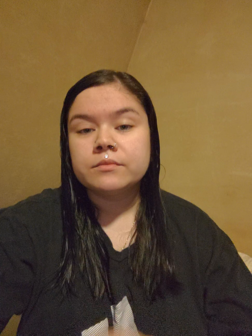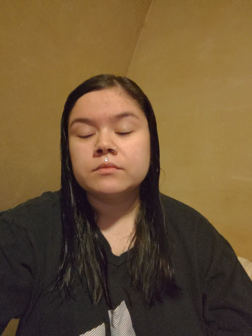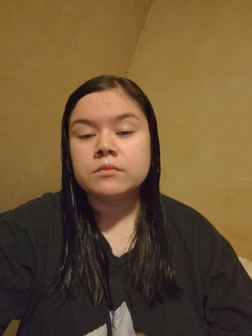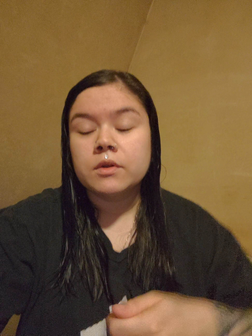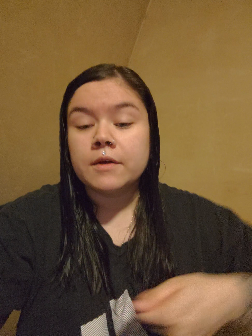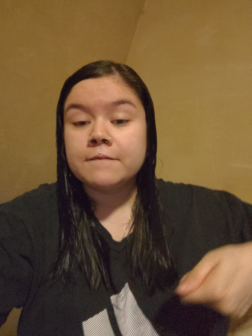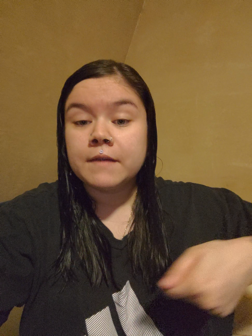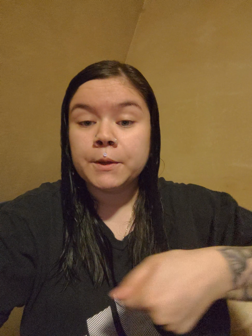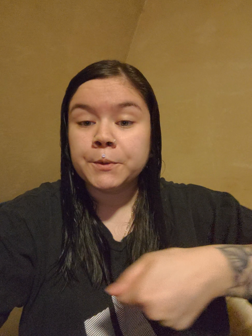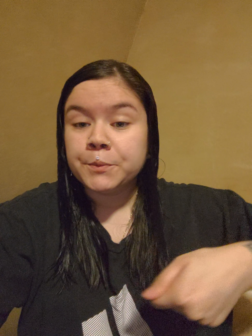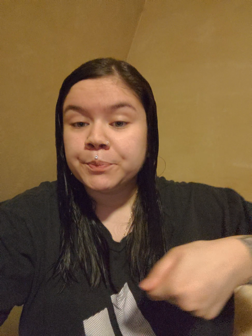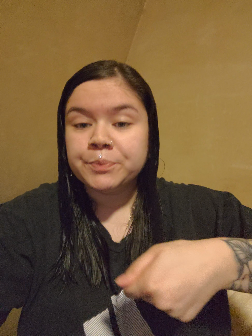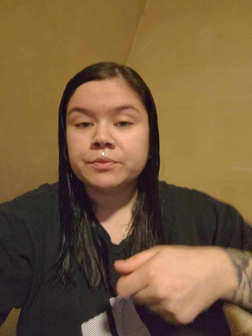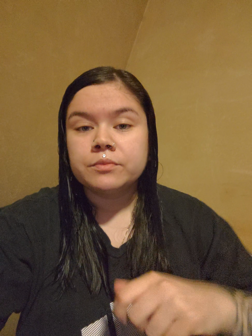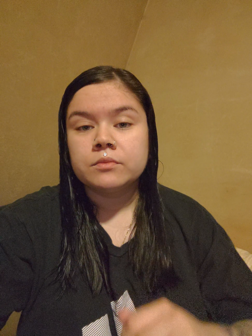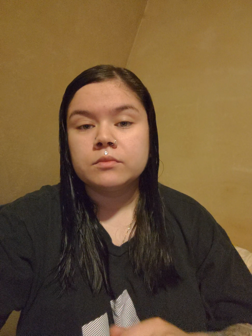vacuum